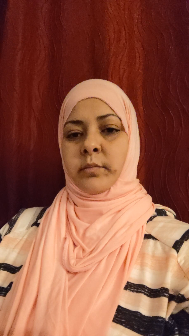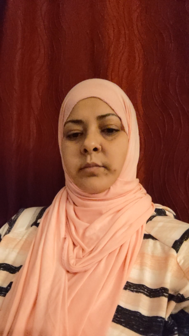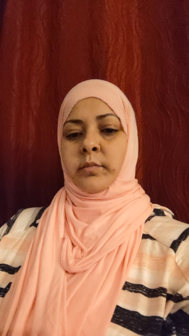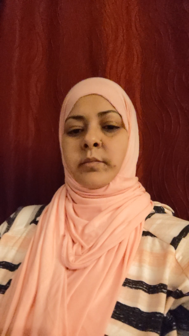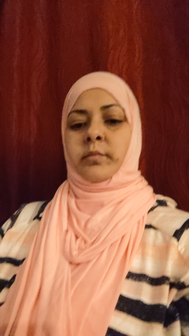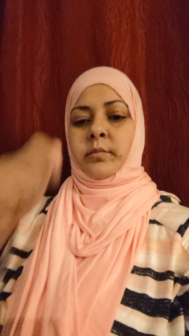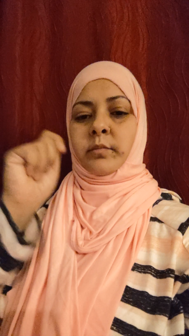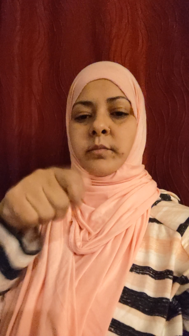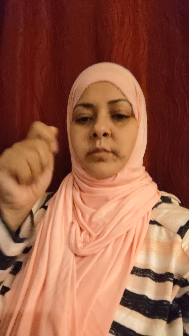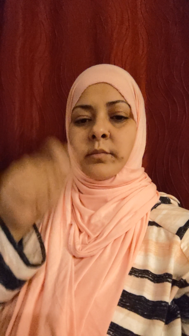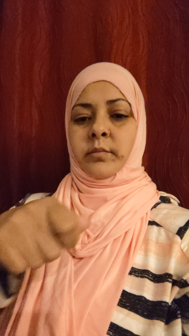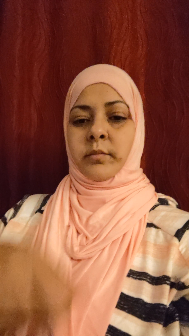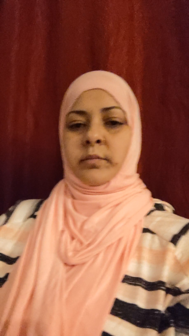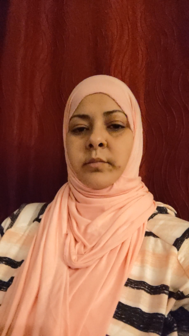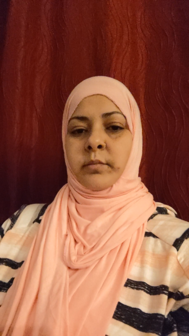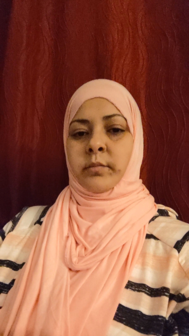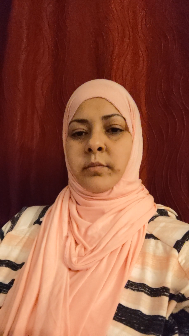hammer